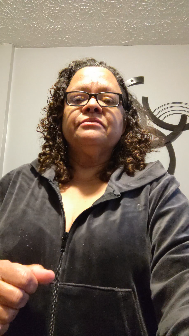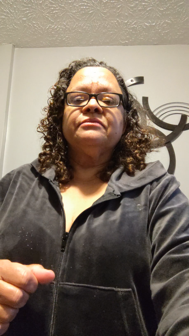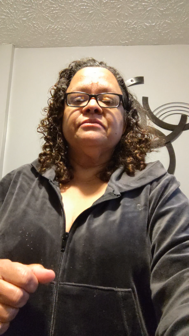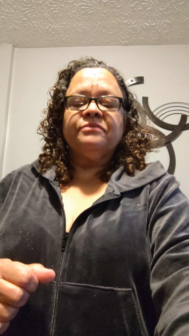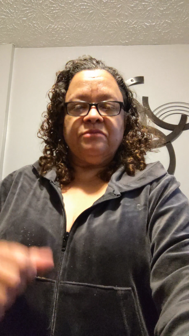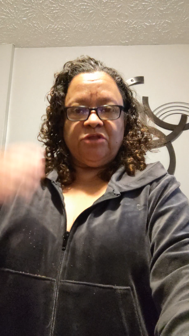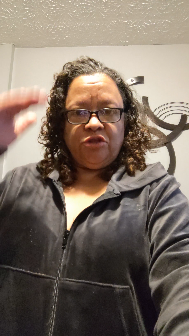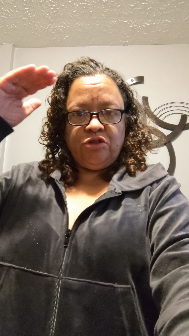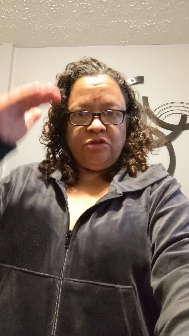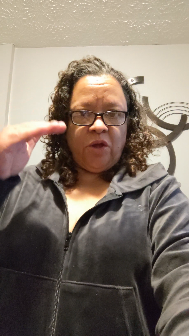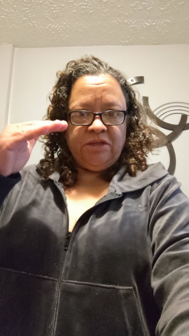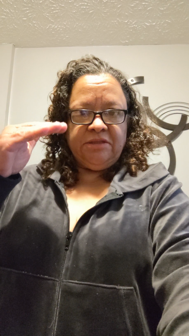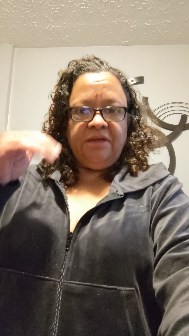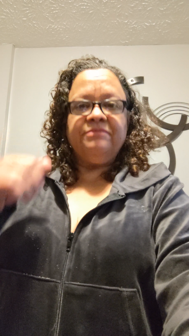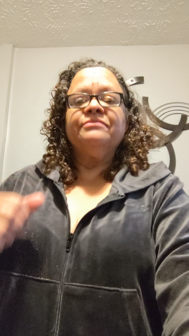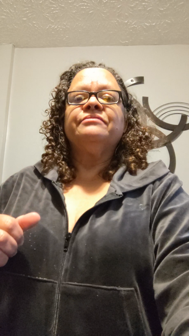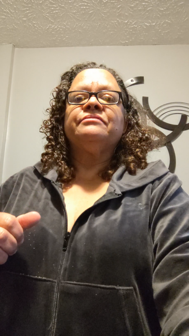short